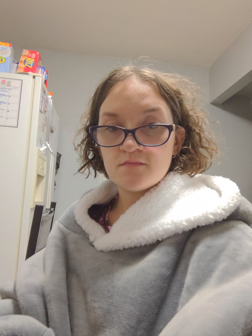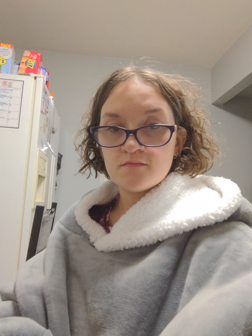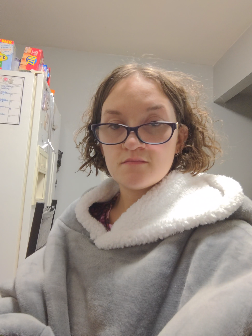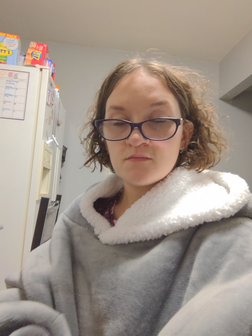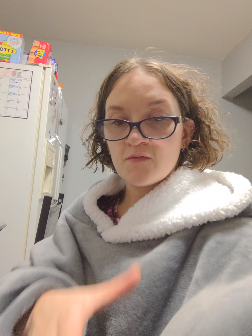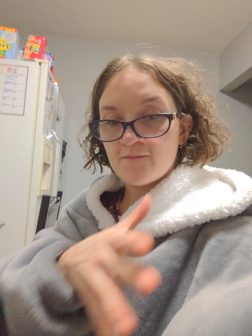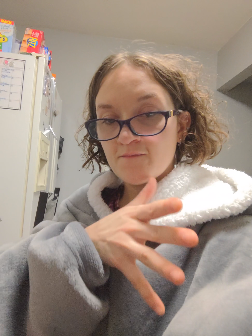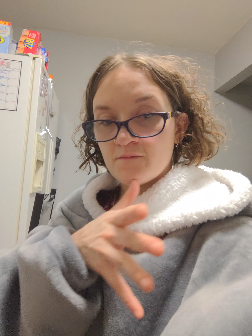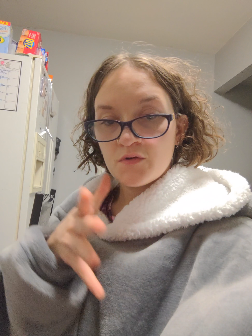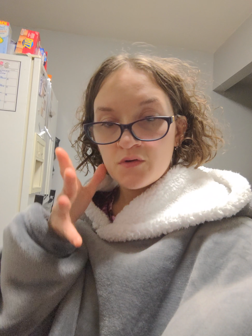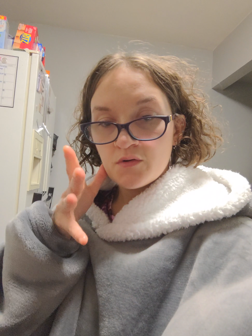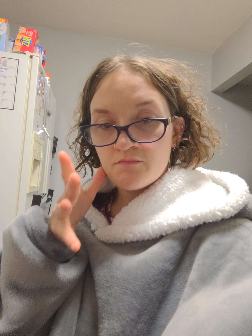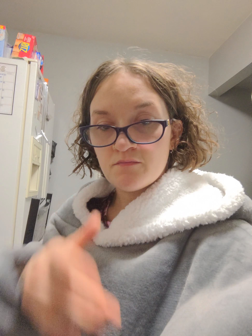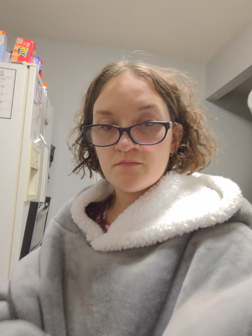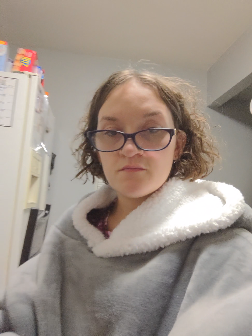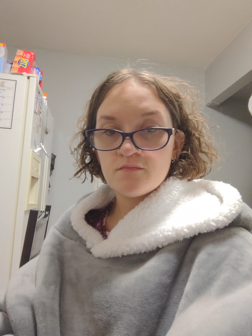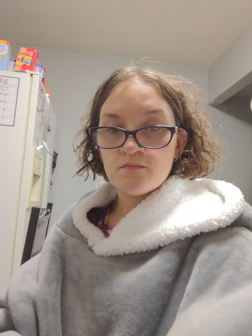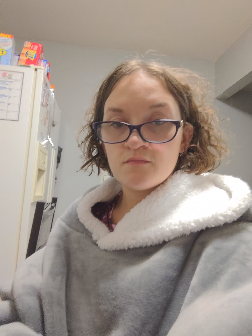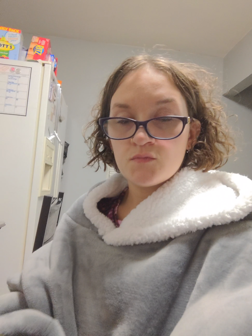farm